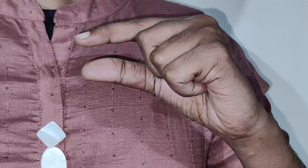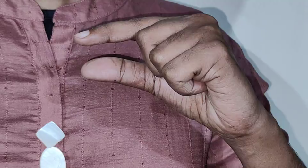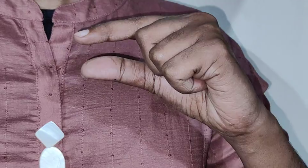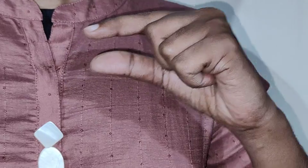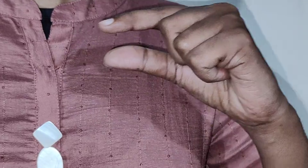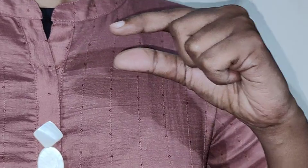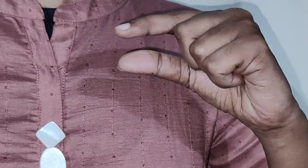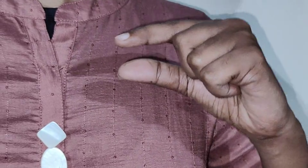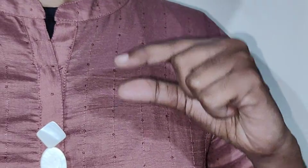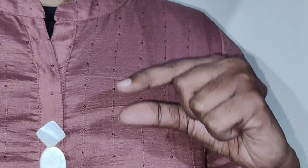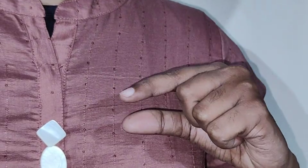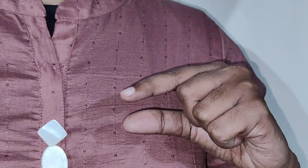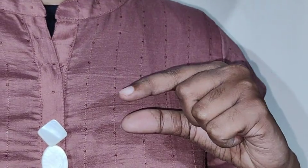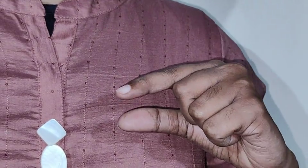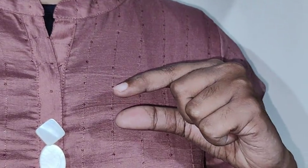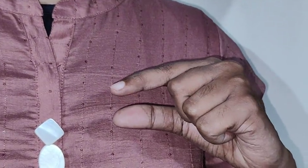ഊ